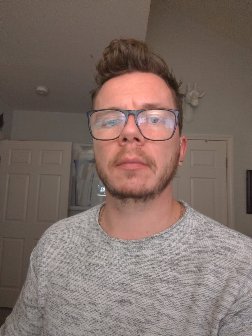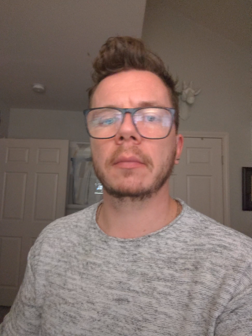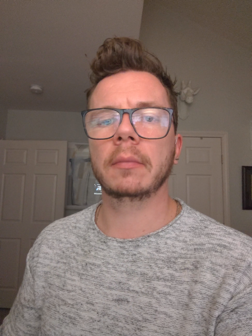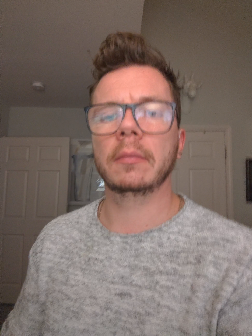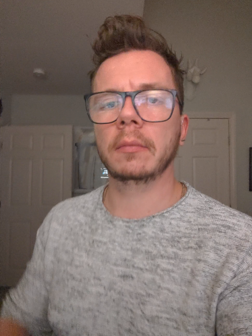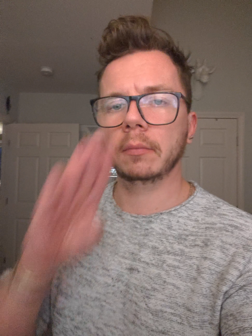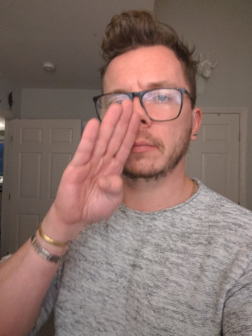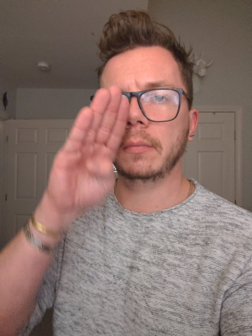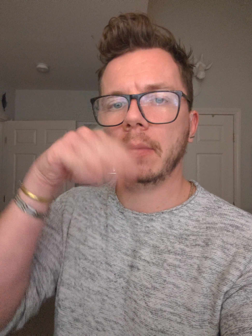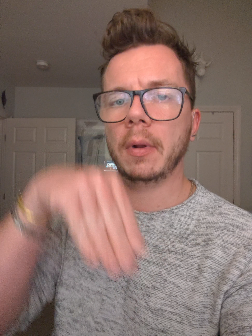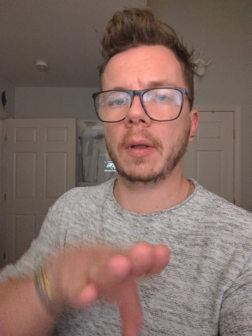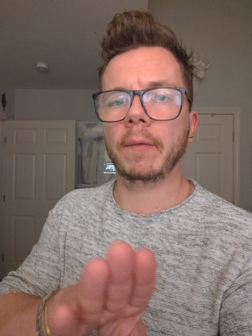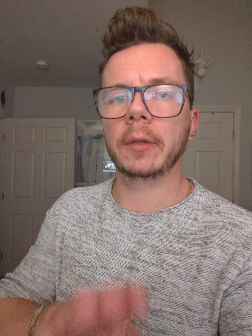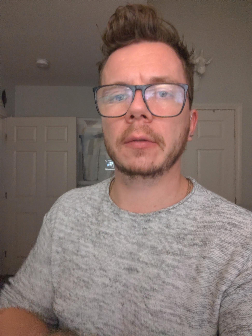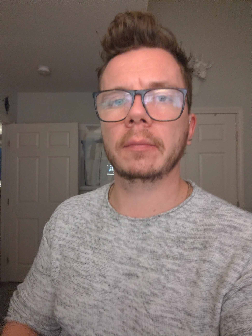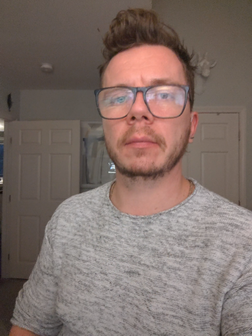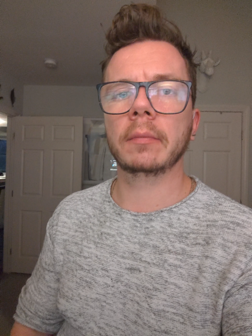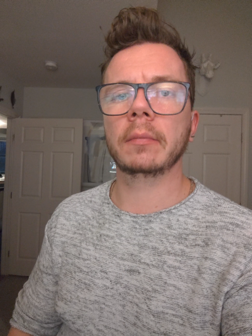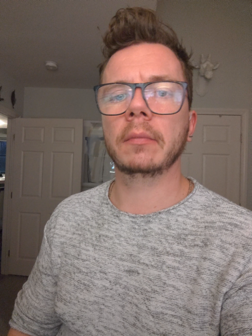elephant